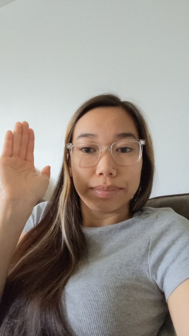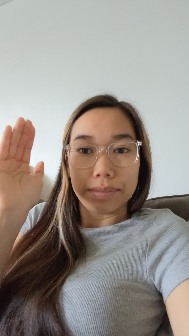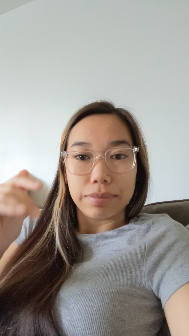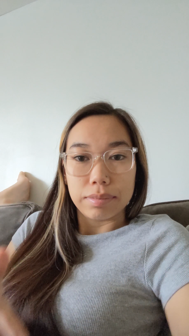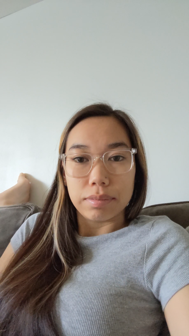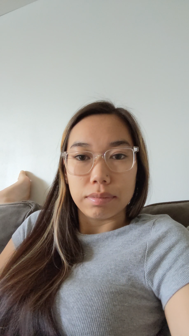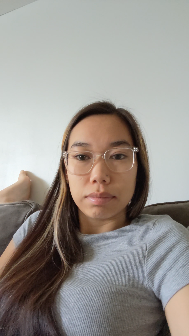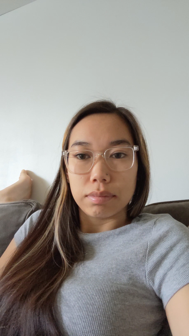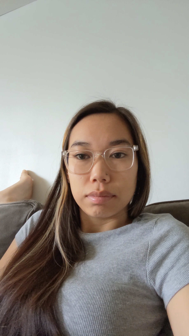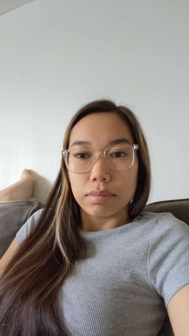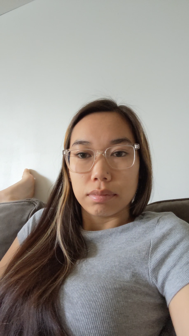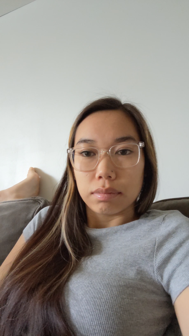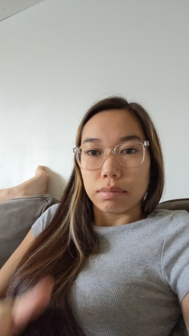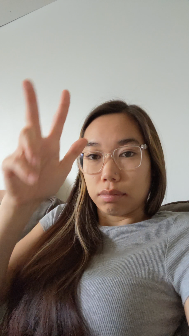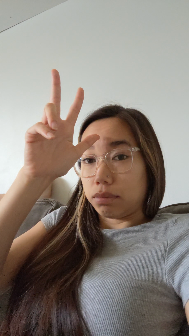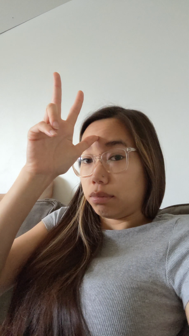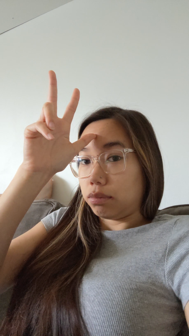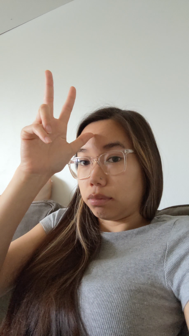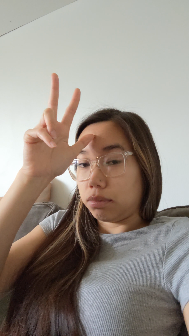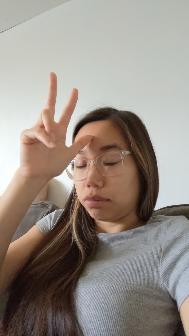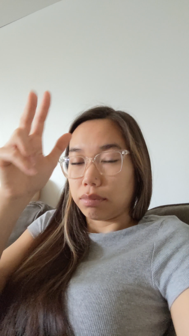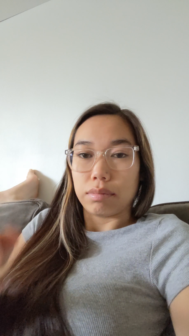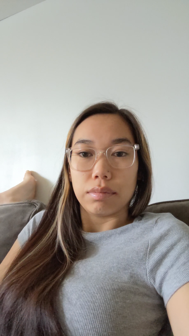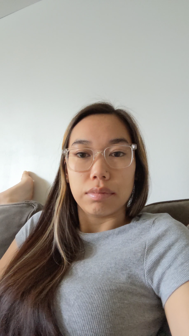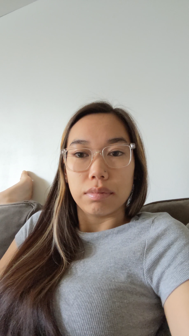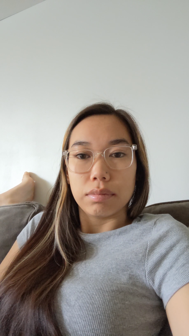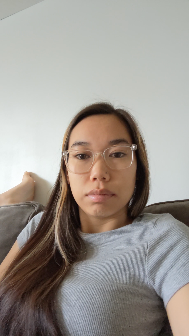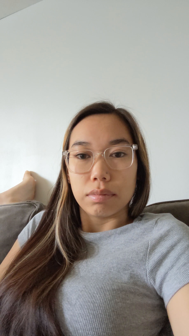rooster